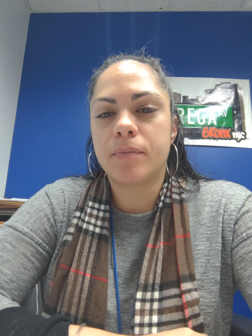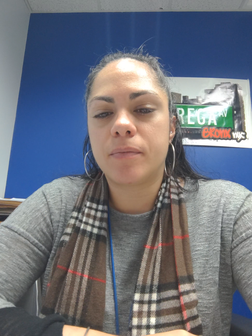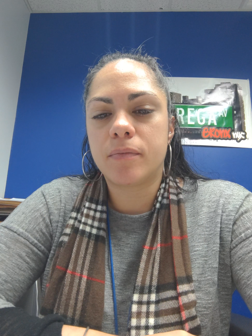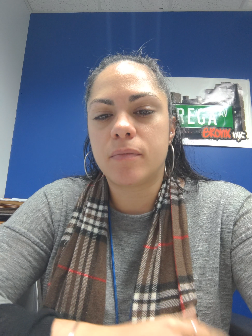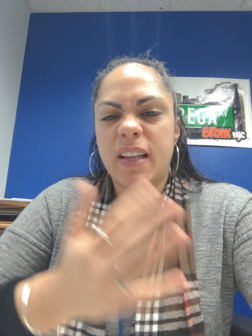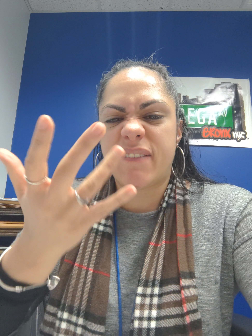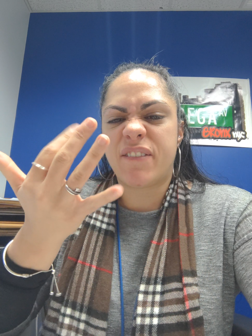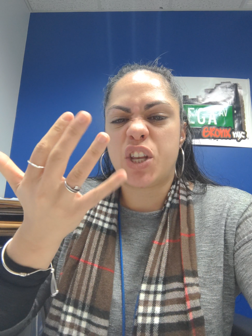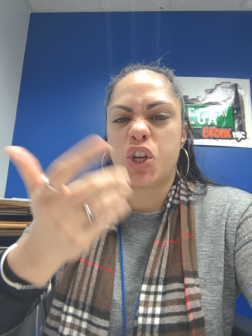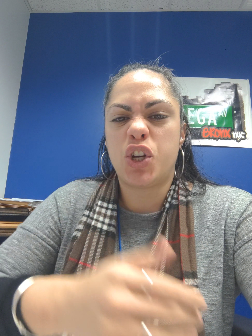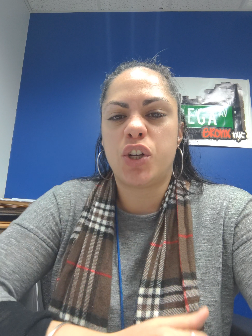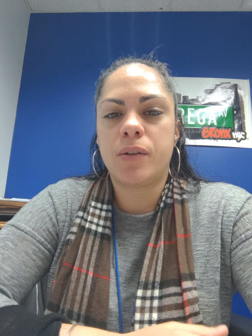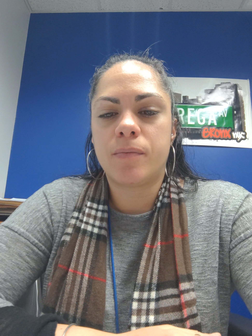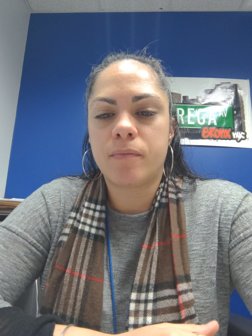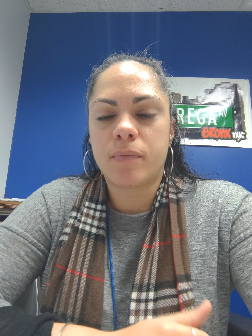finger